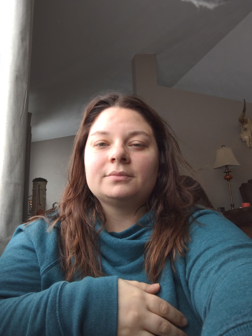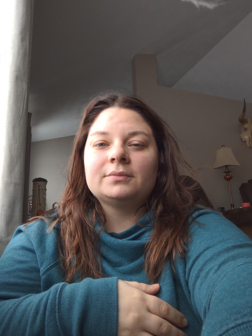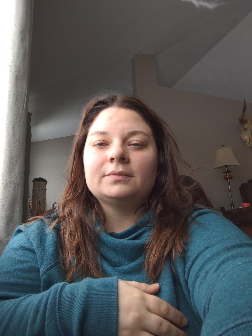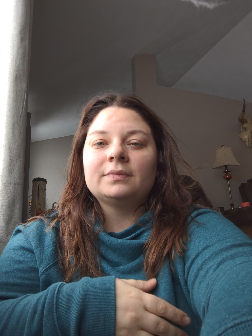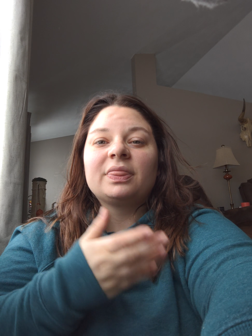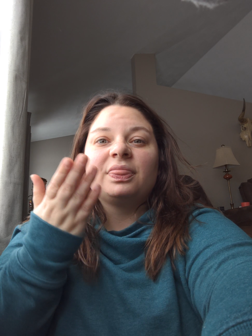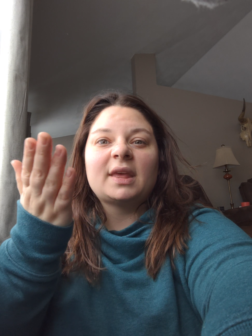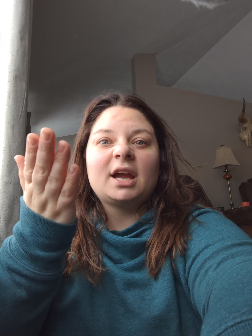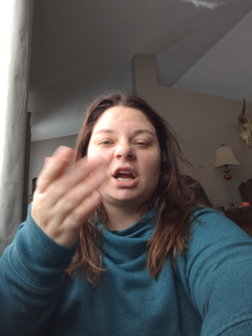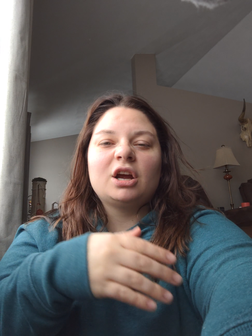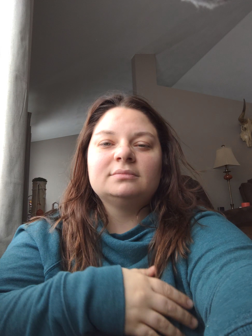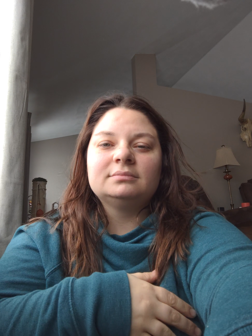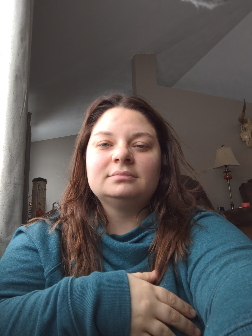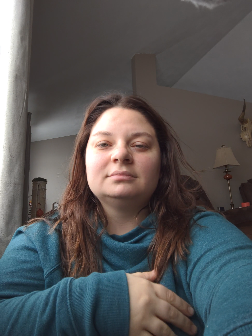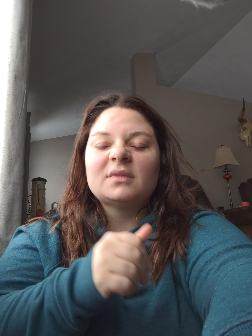there